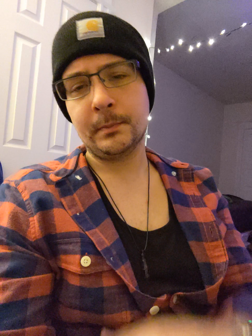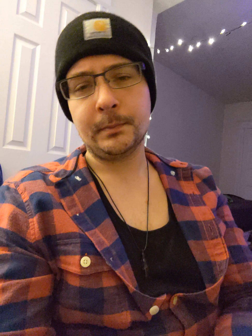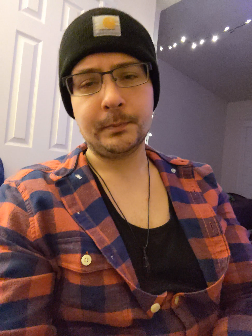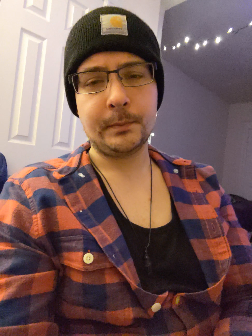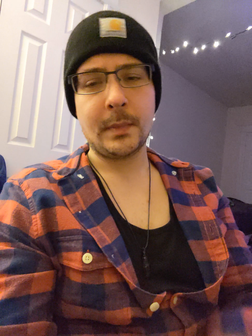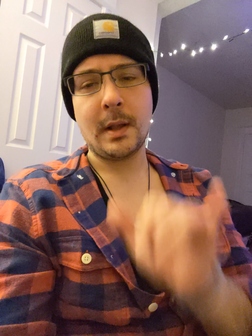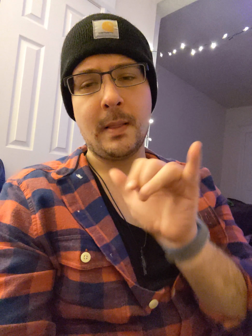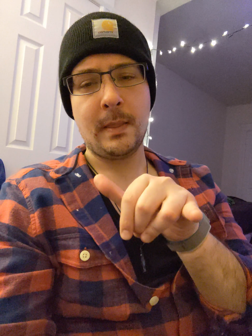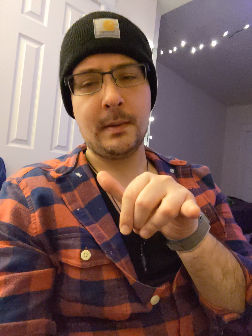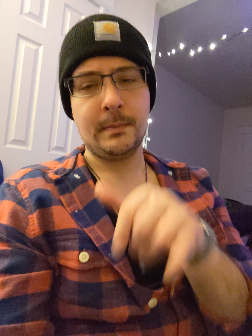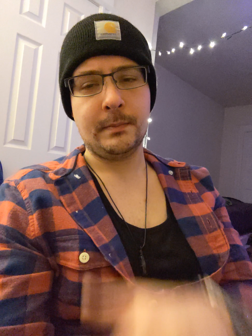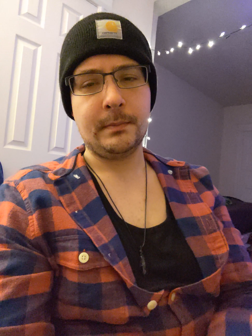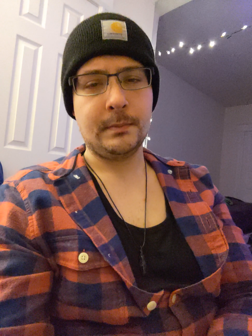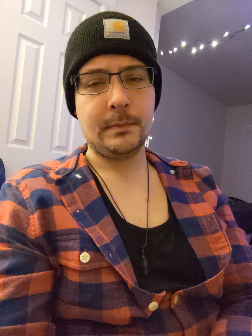that